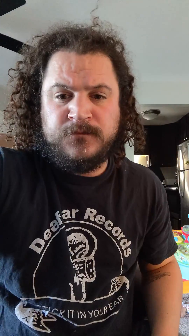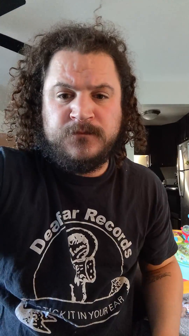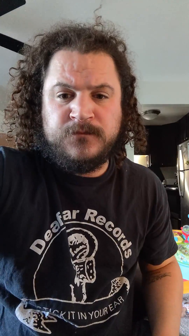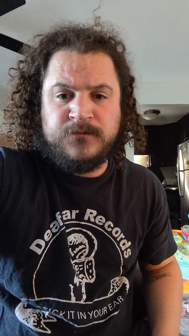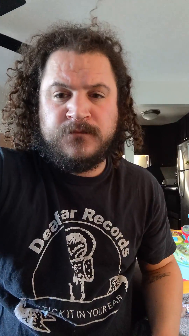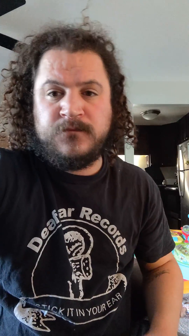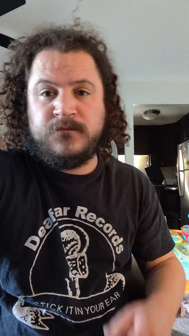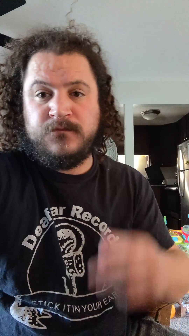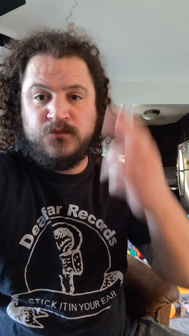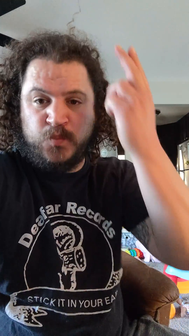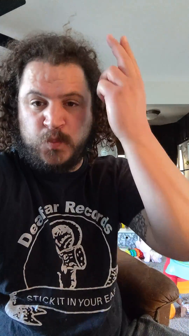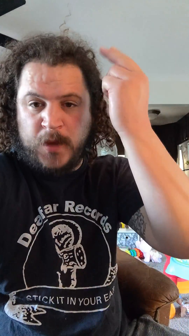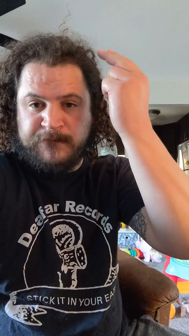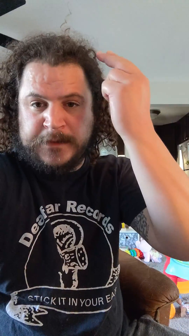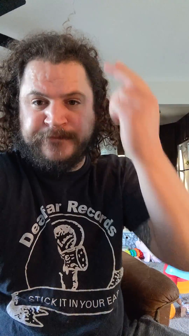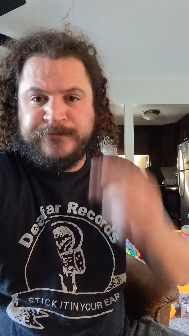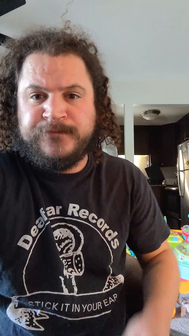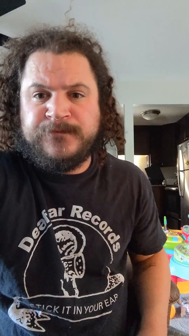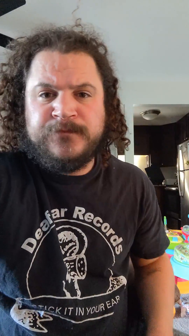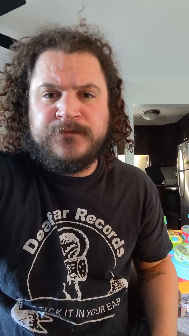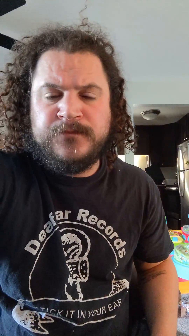rabbit